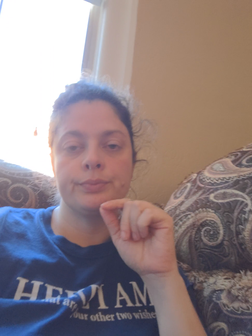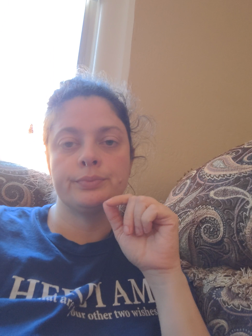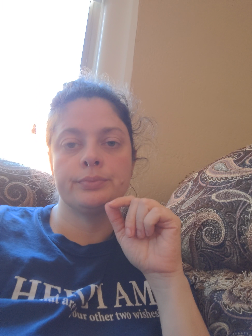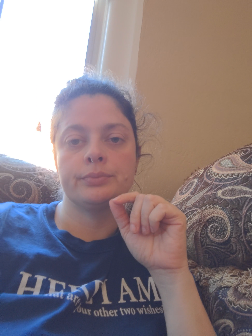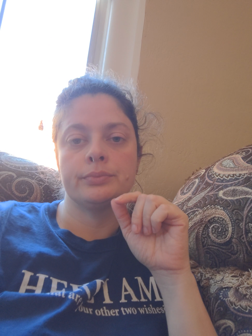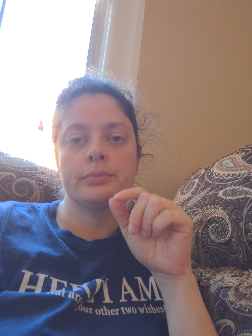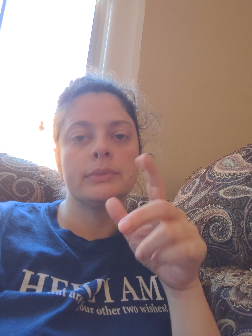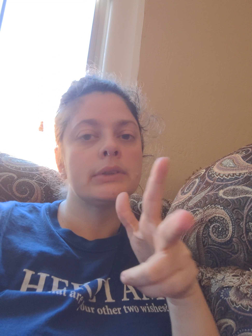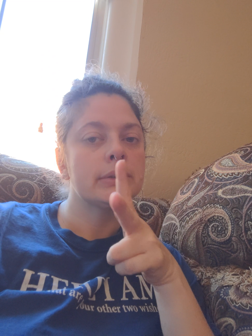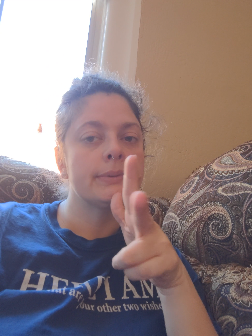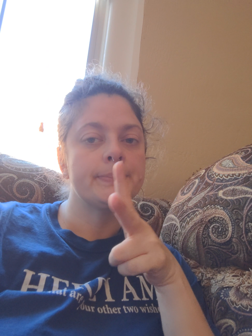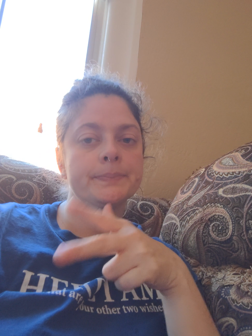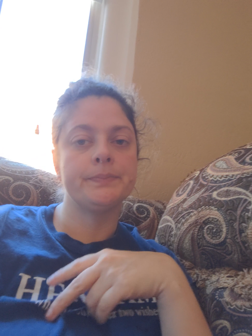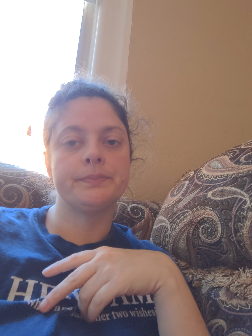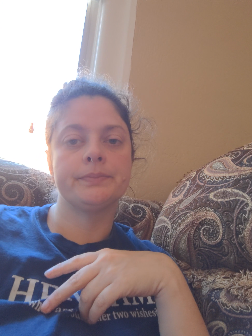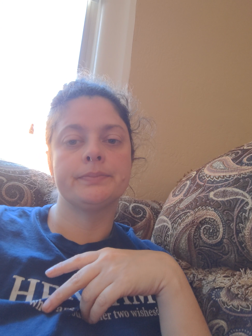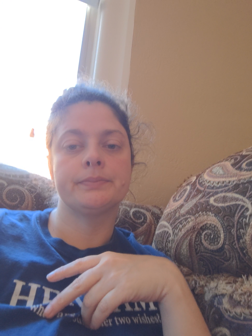hen